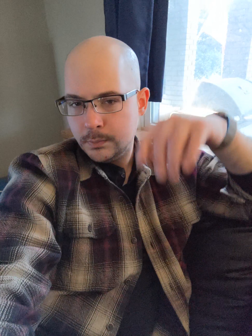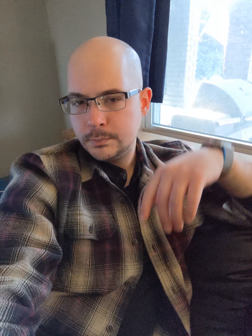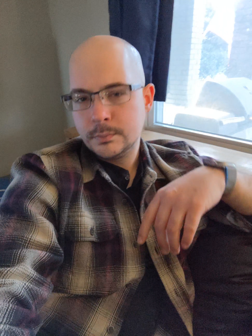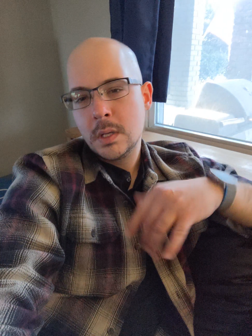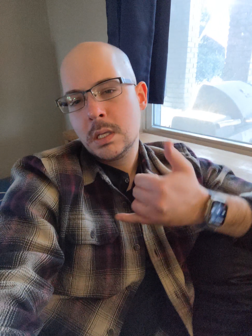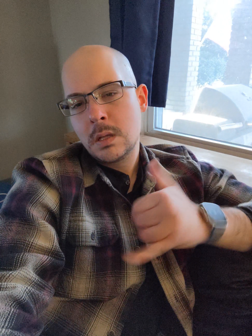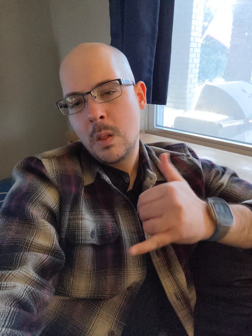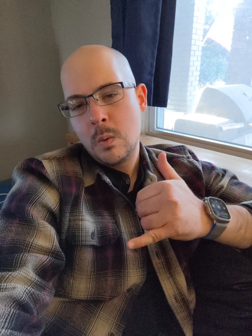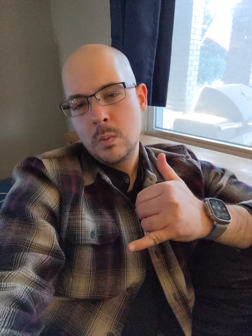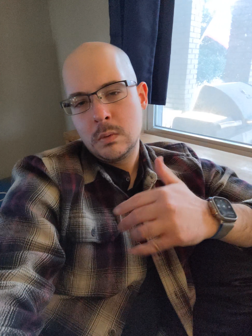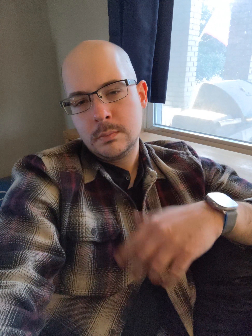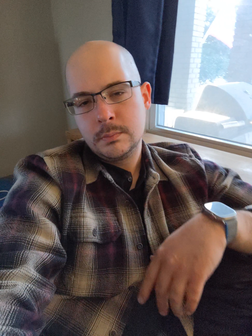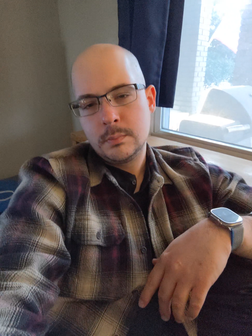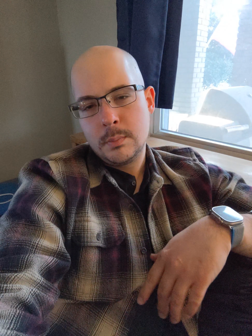yellow